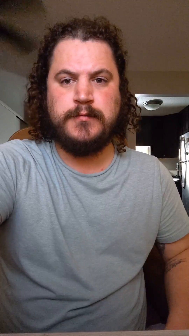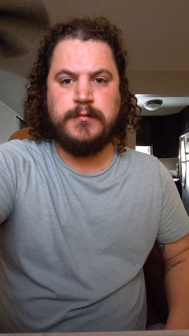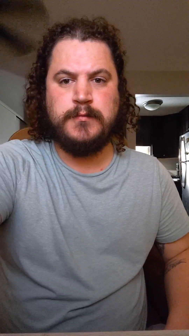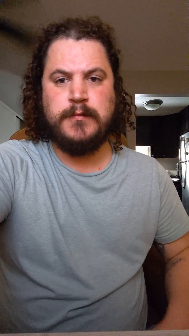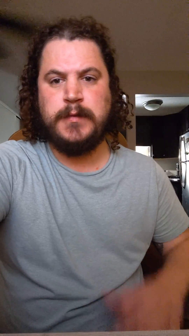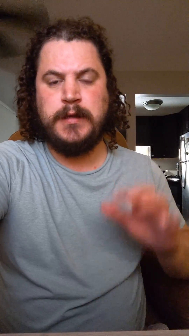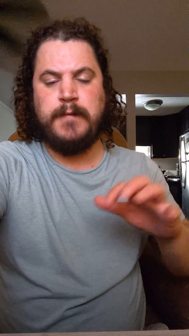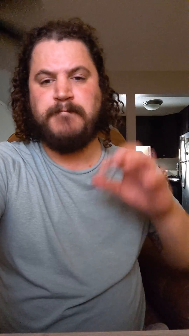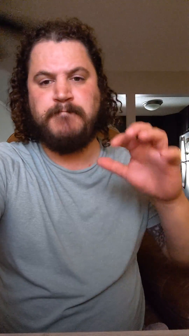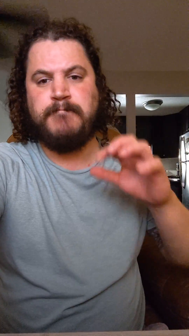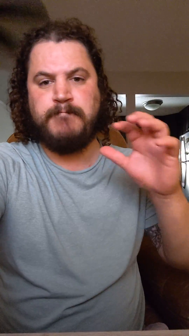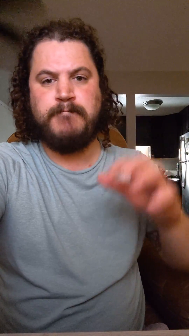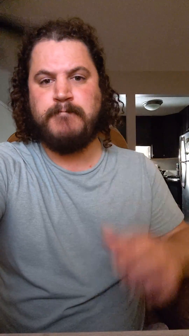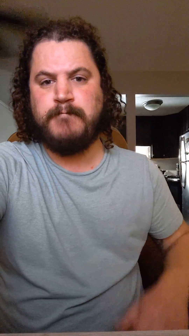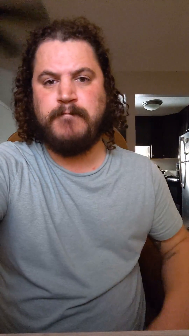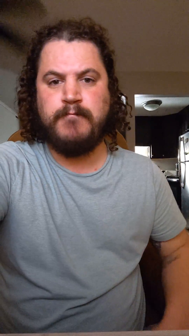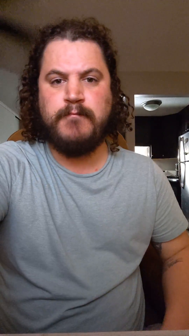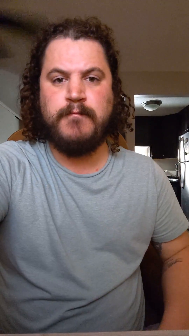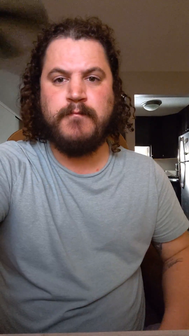climb